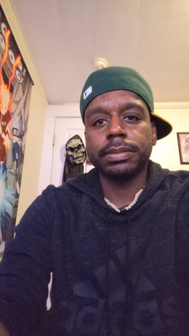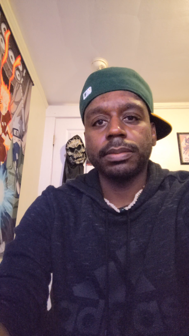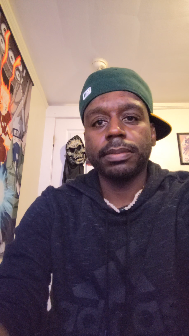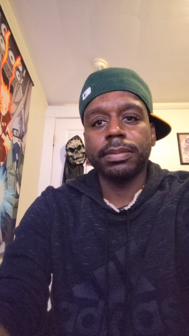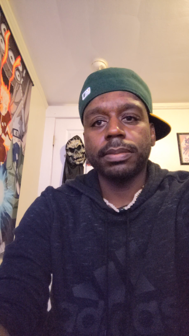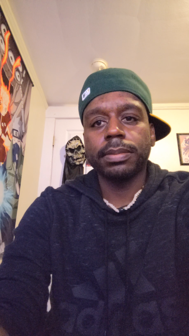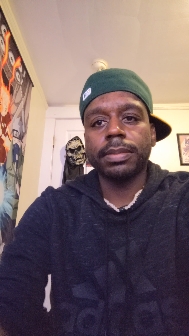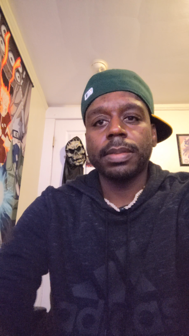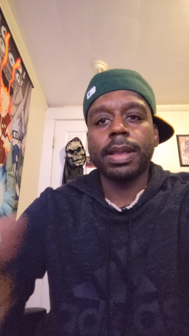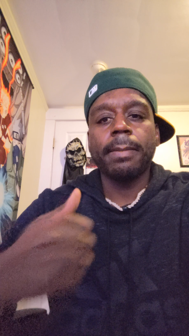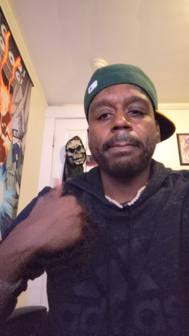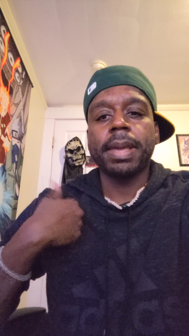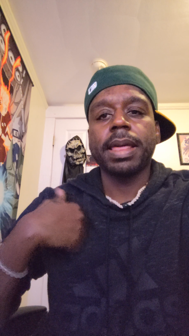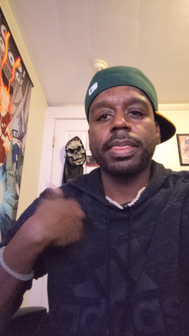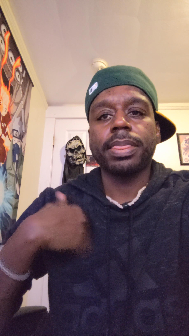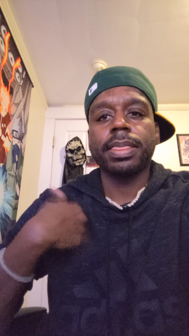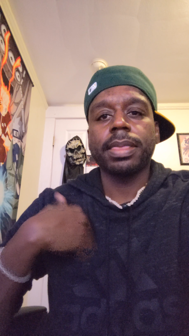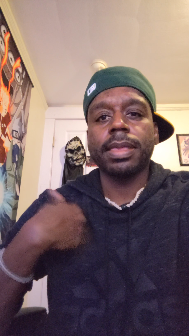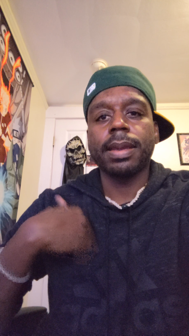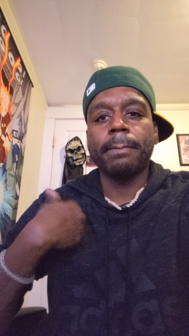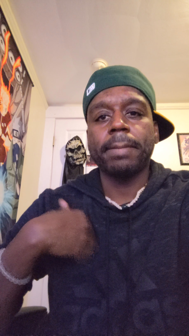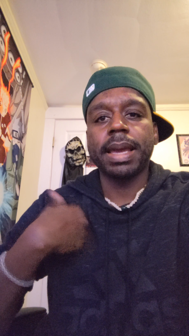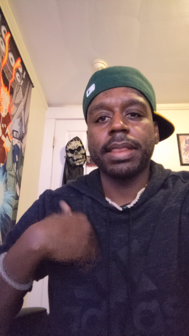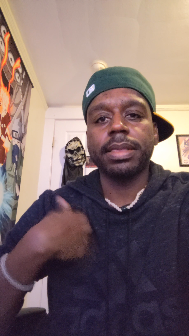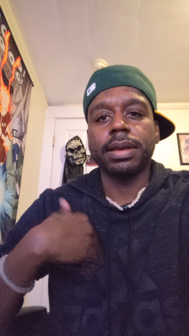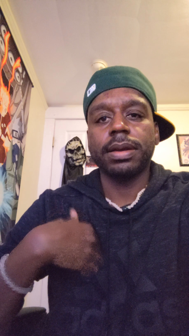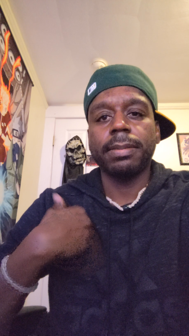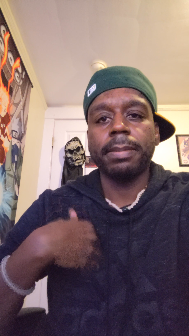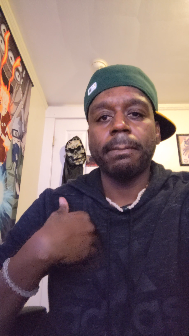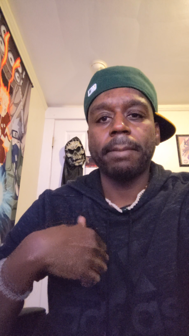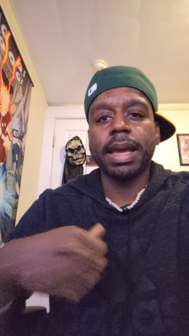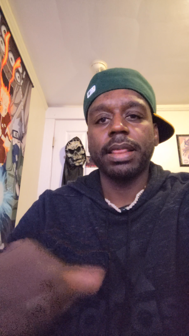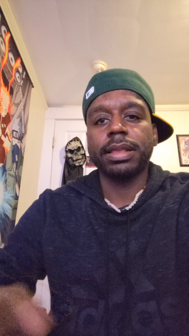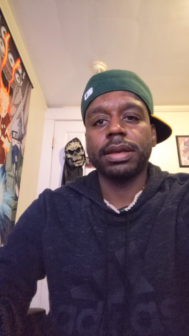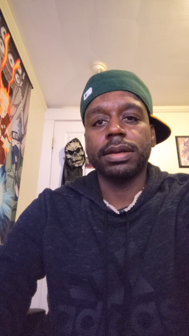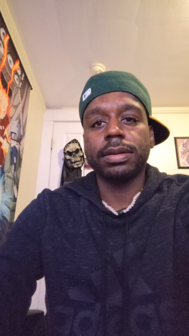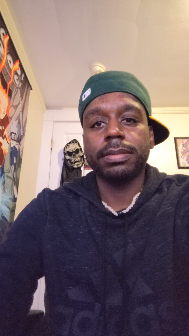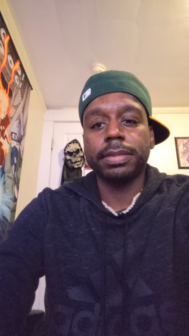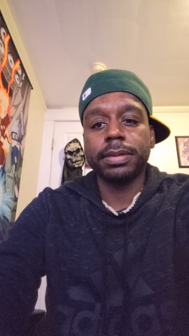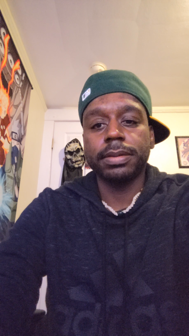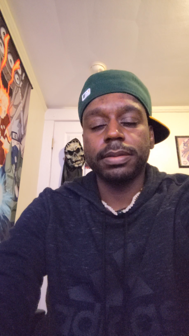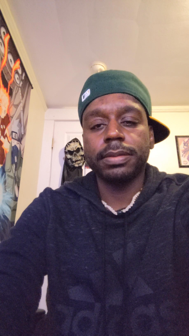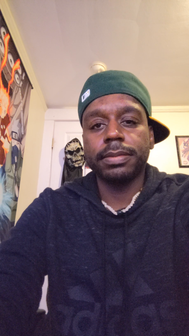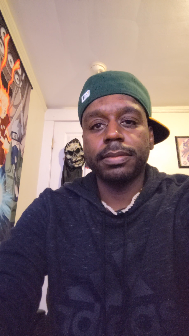bathtub